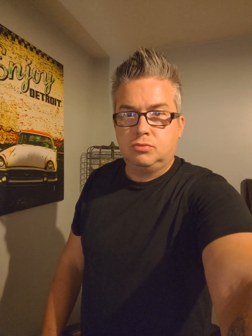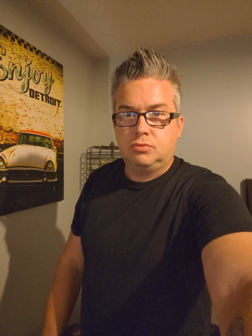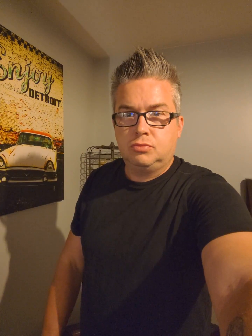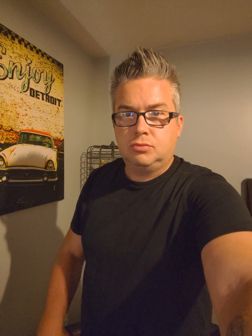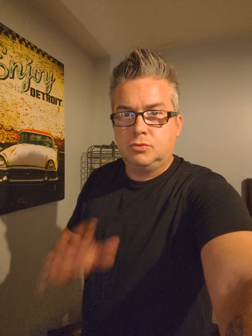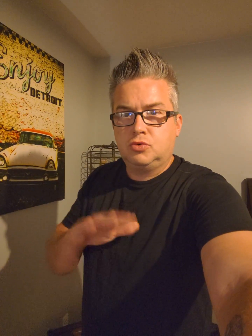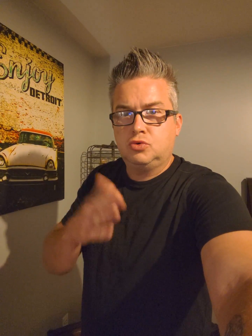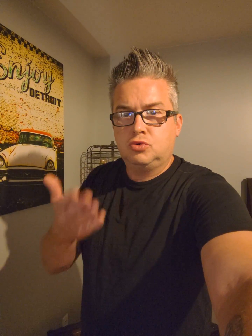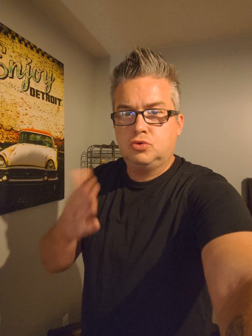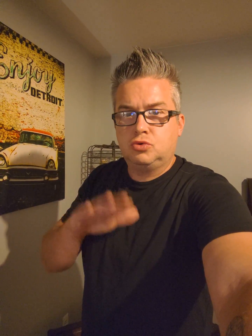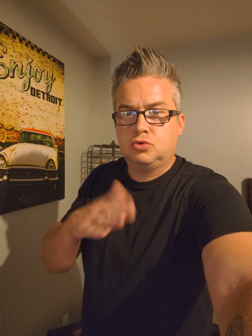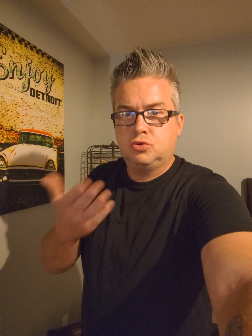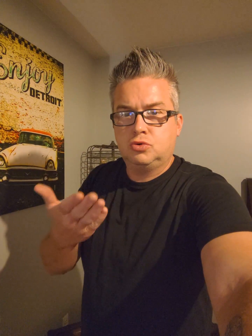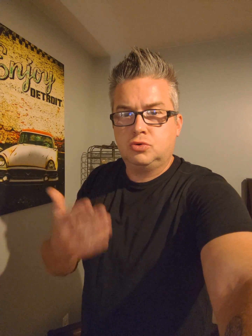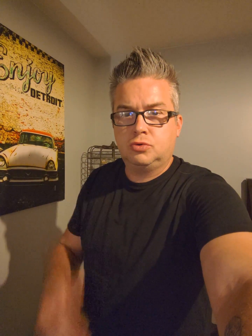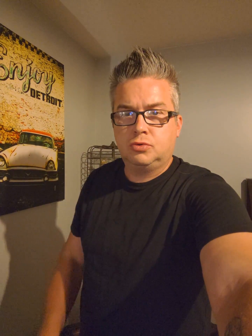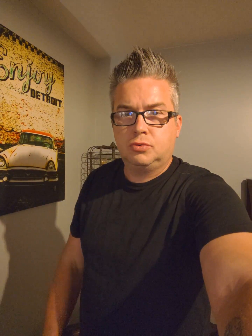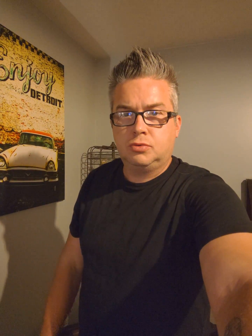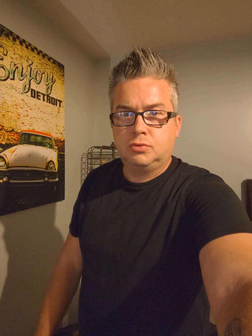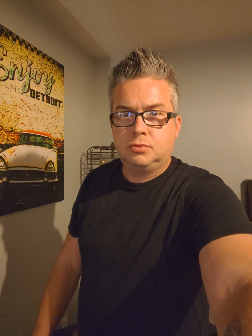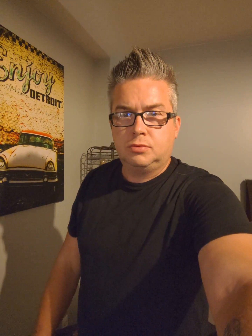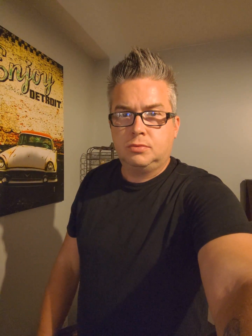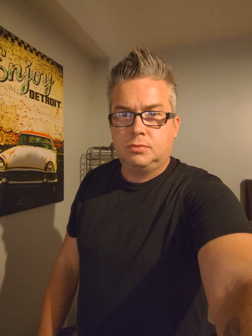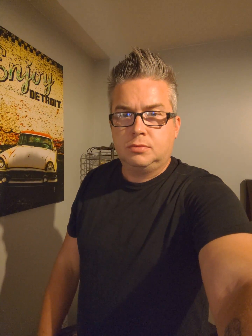kitchen